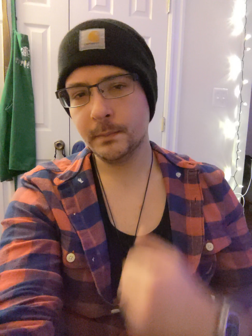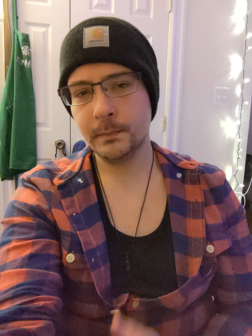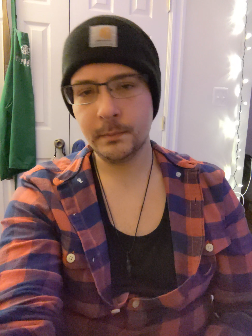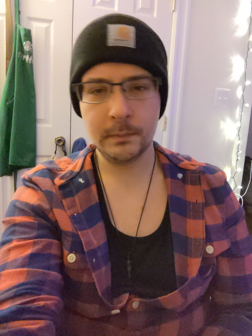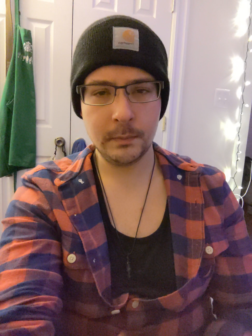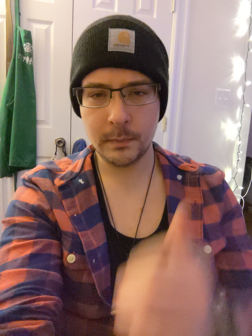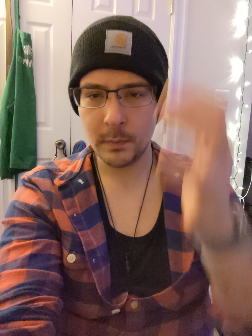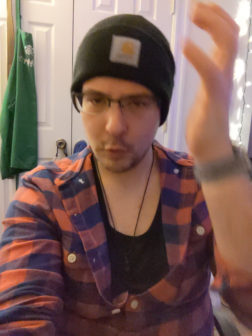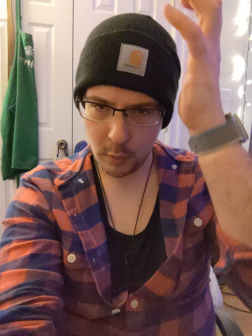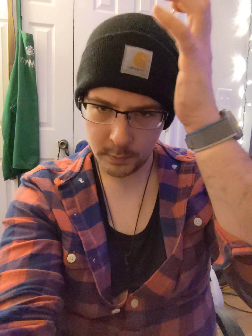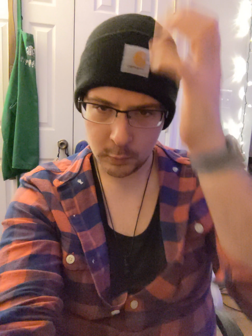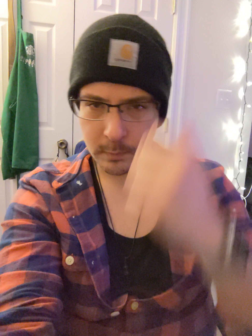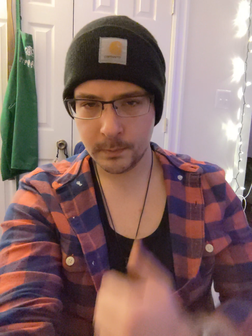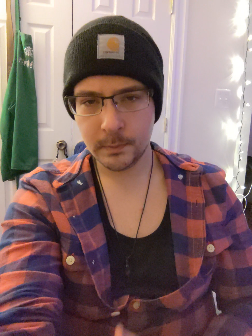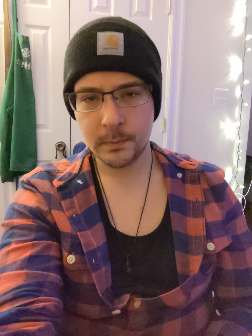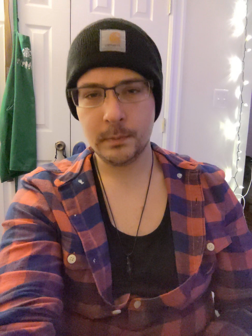garbage